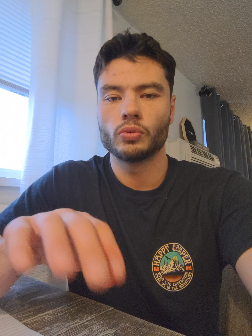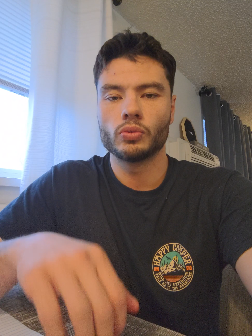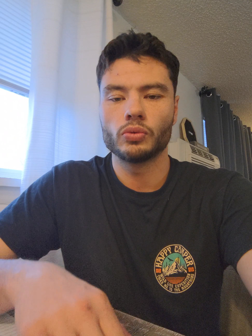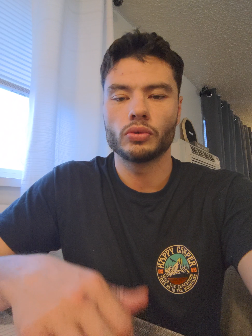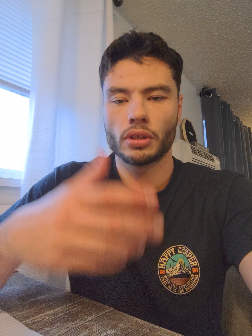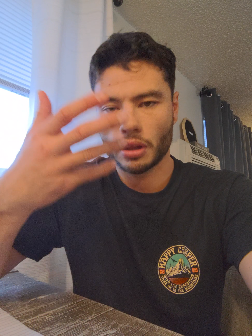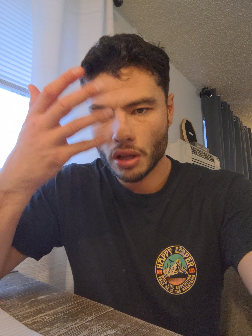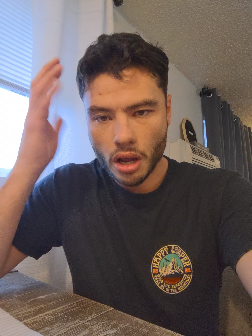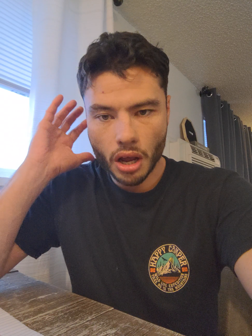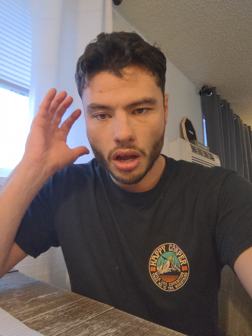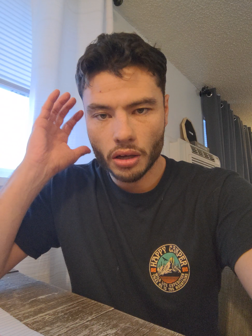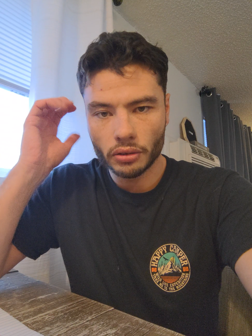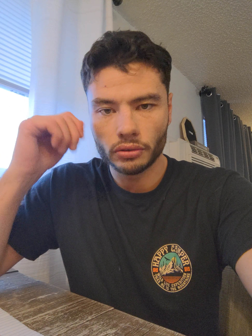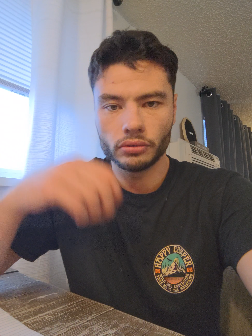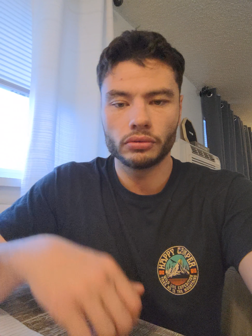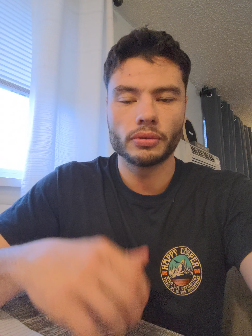lion